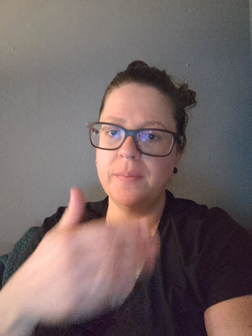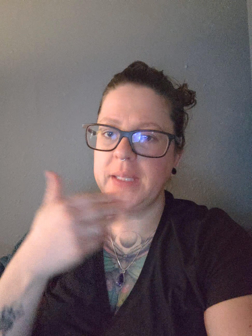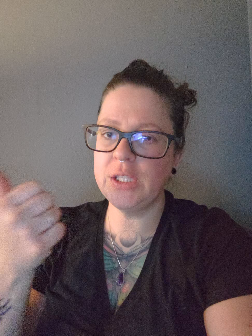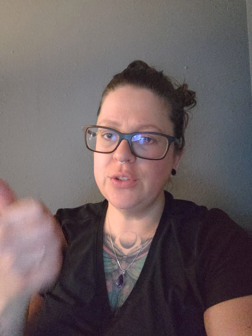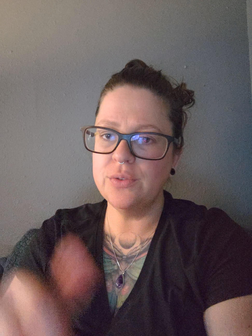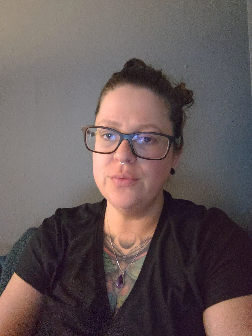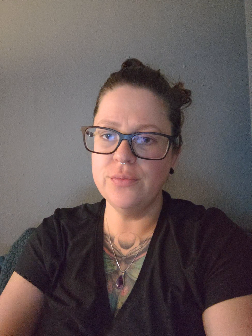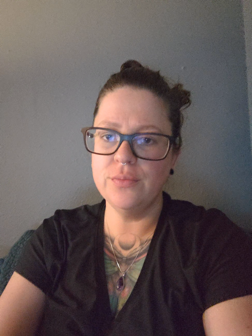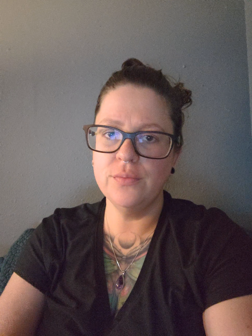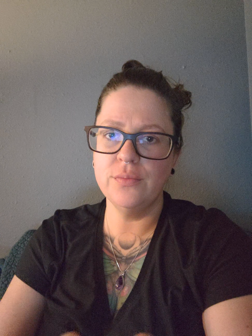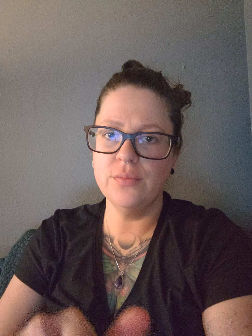better